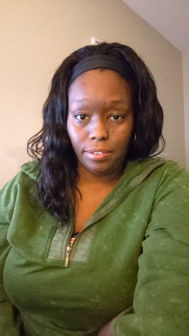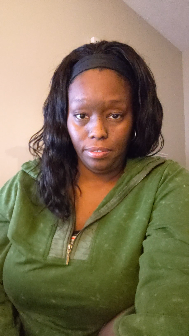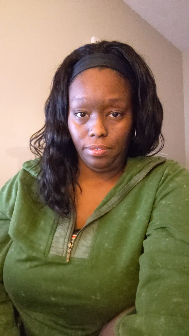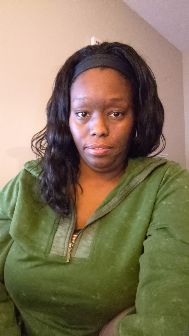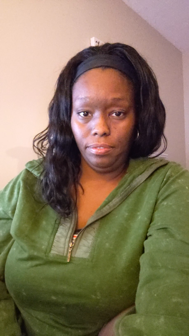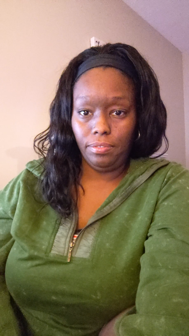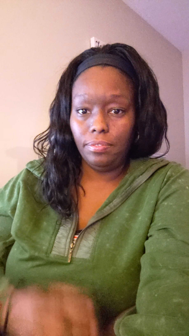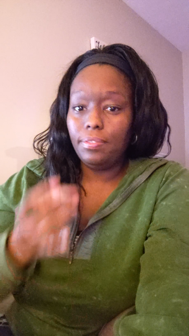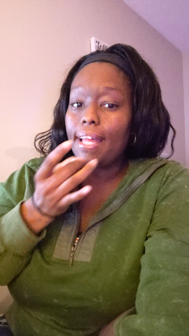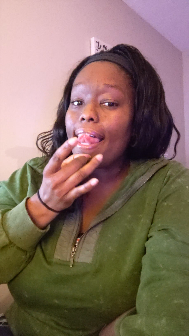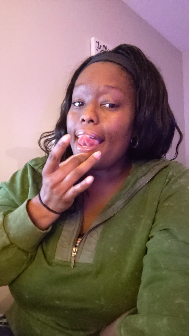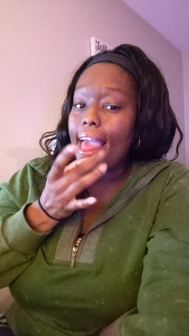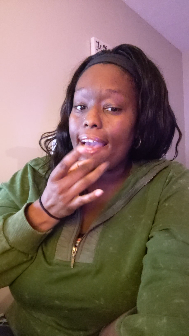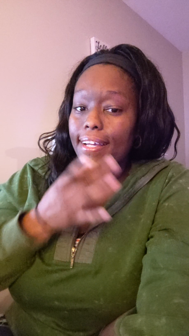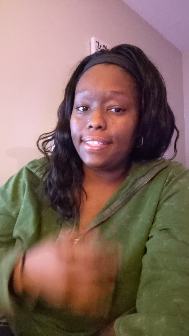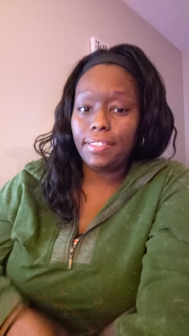light bulb